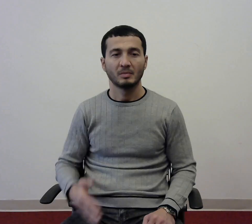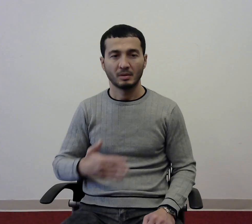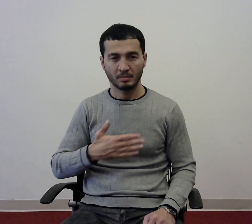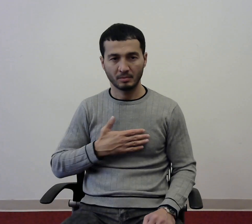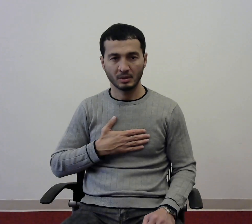mən